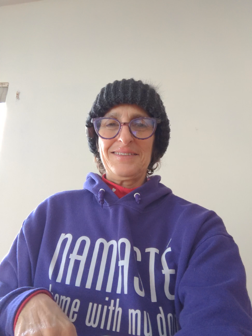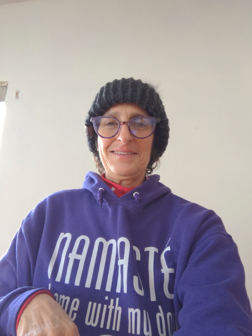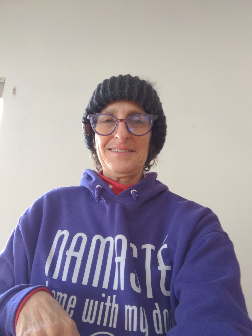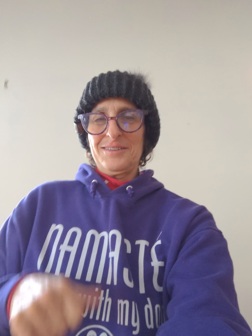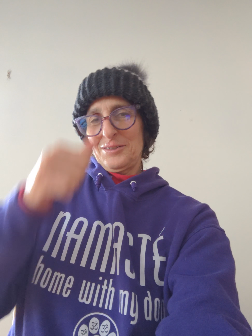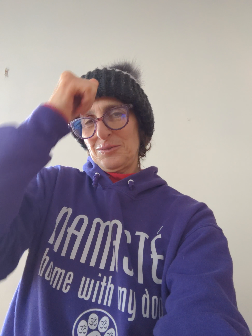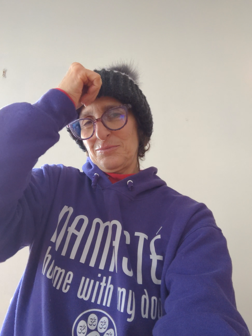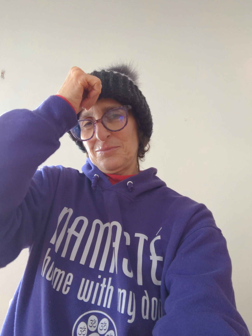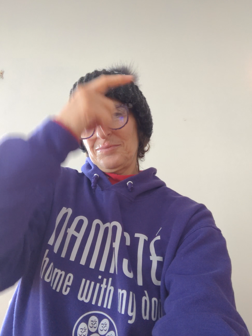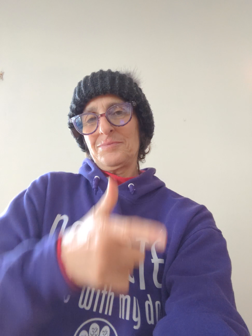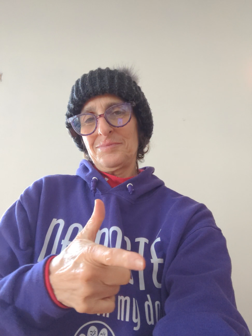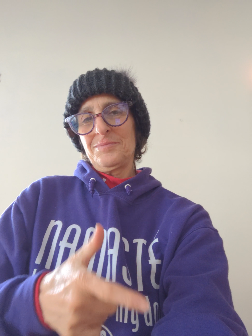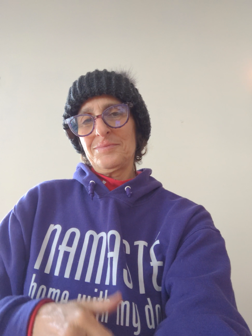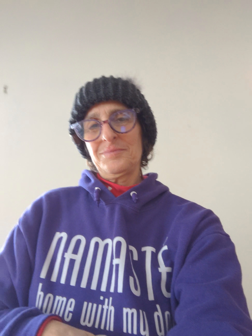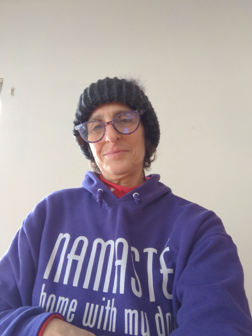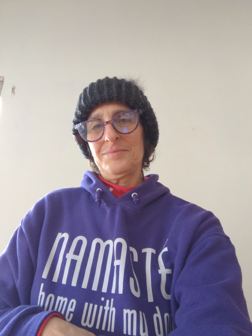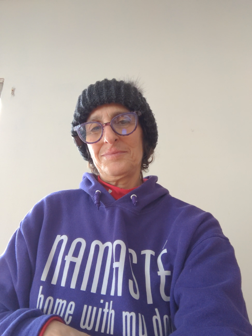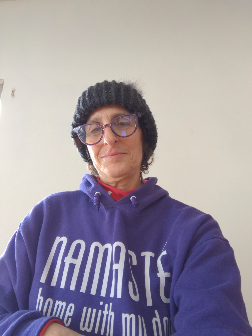brother